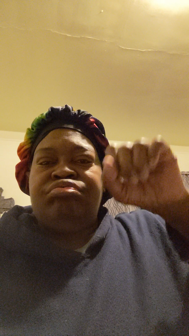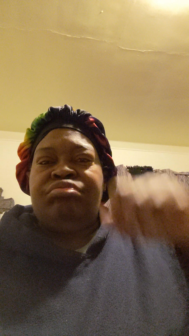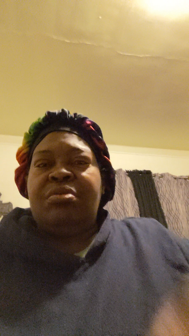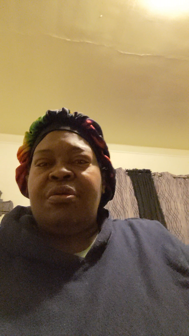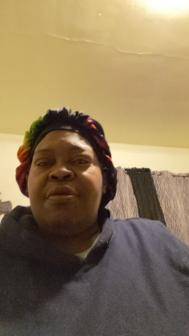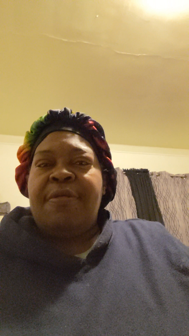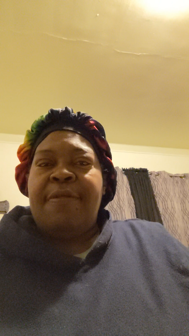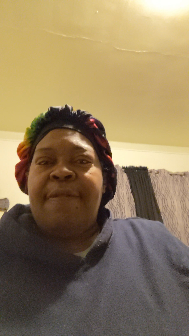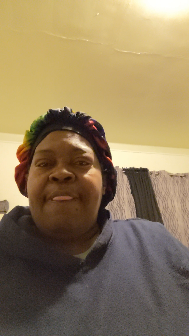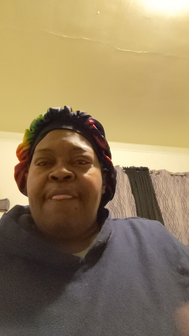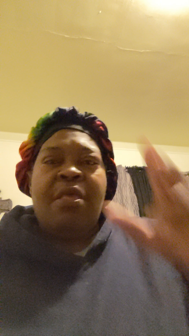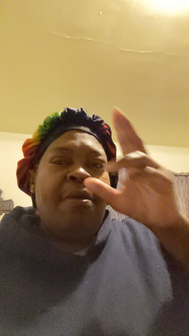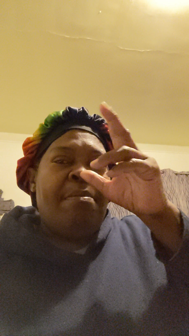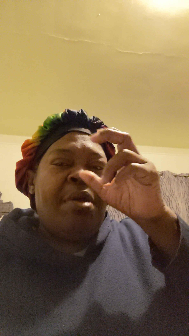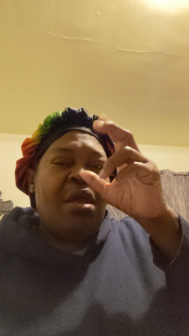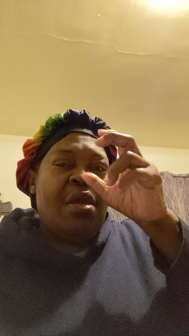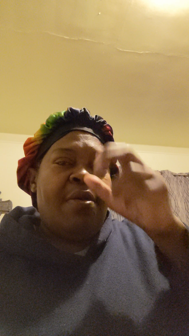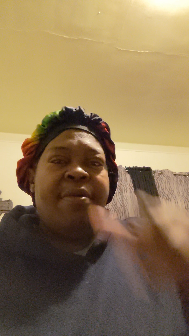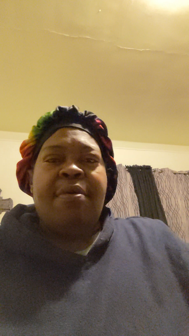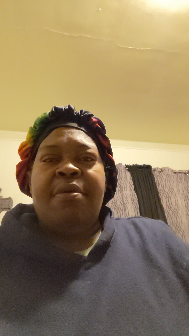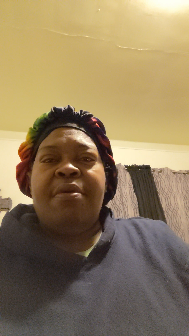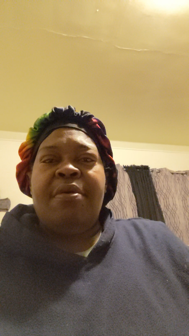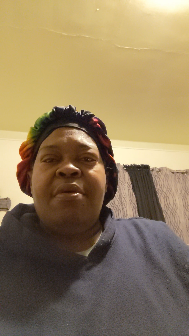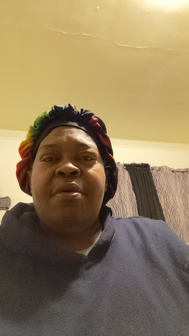ant